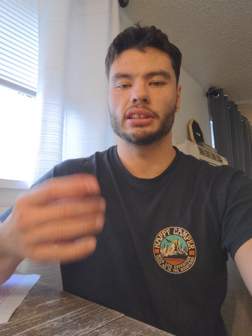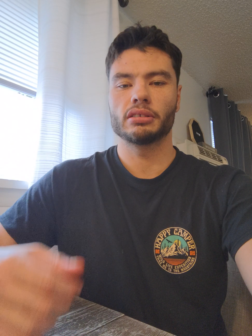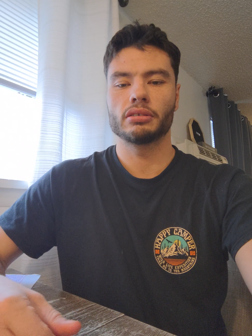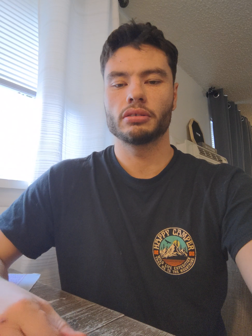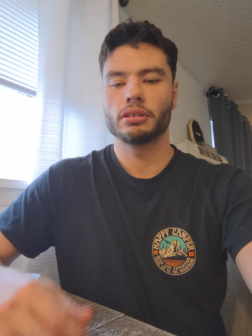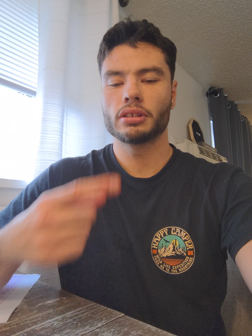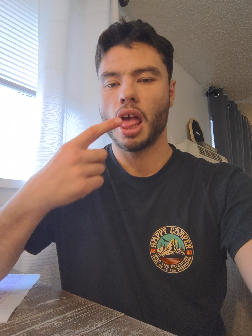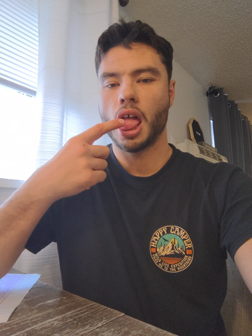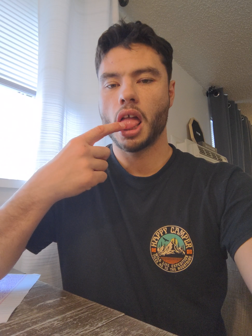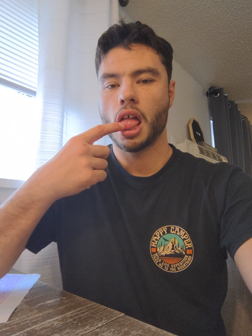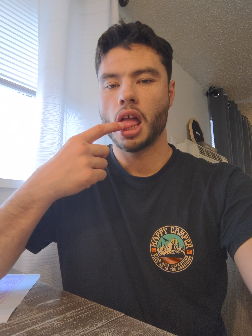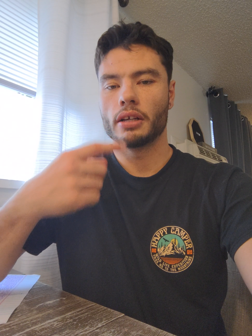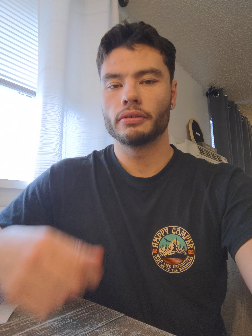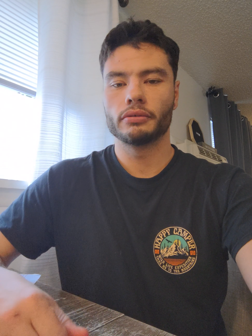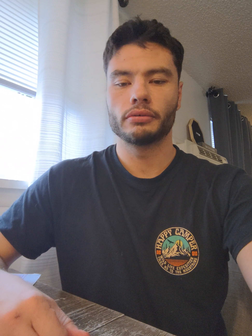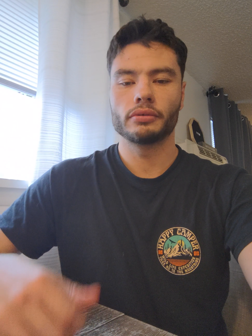tongue